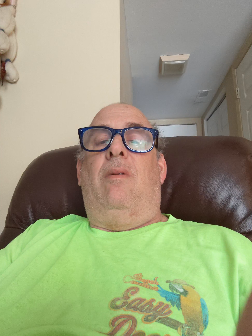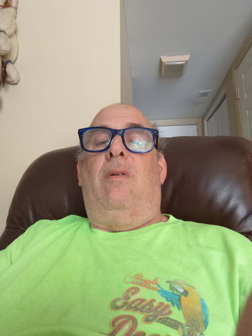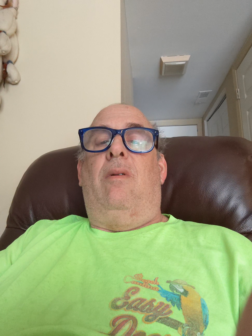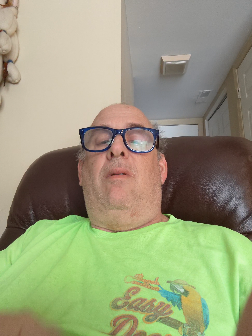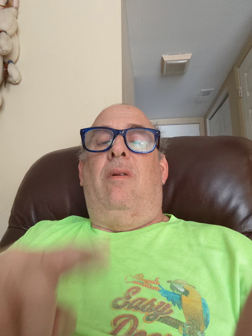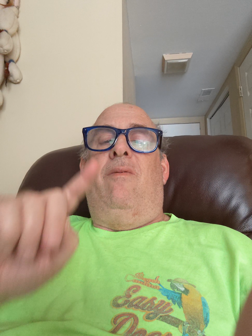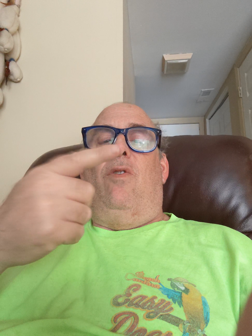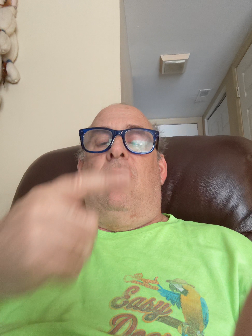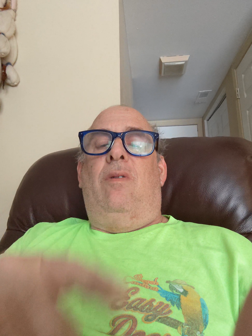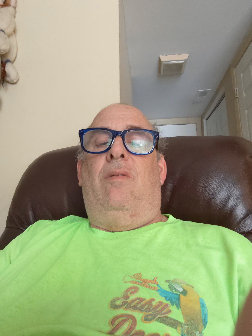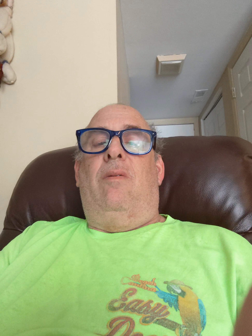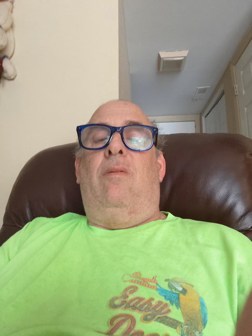first